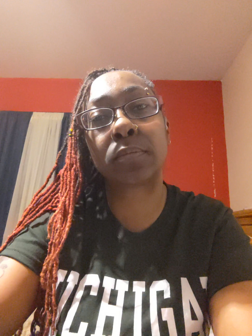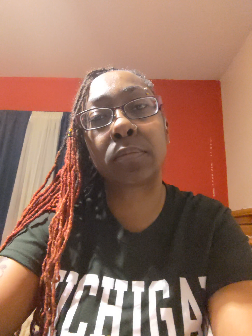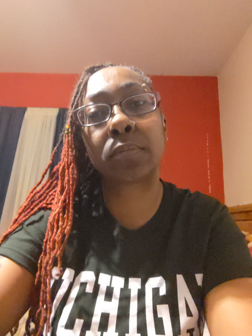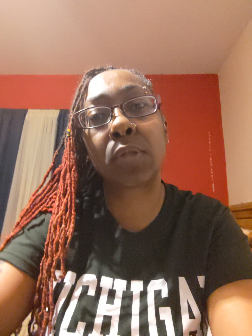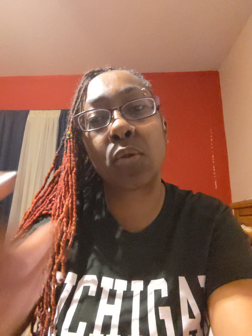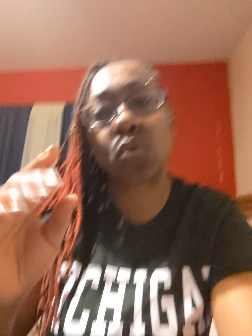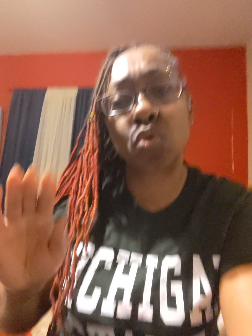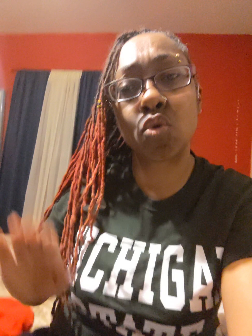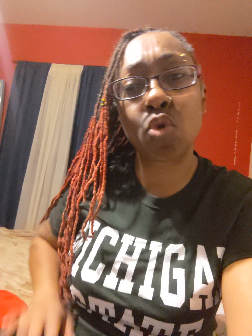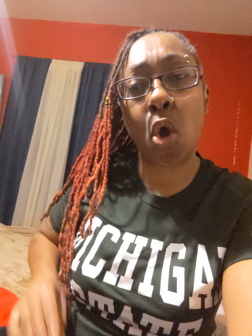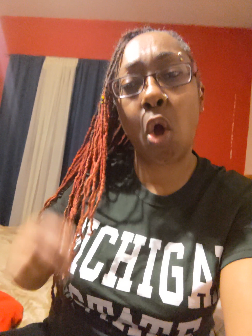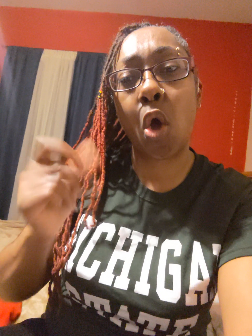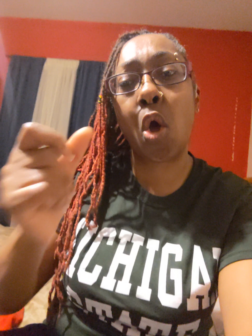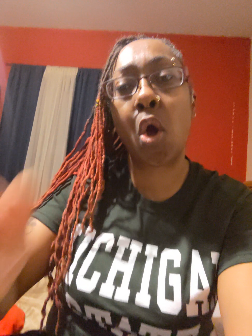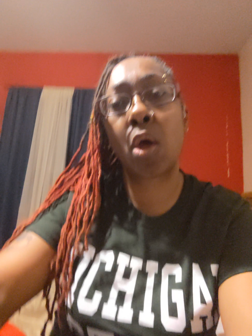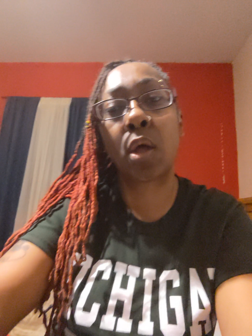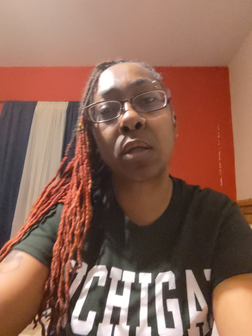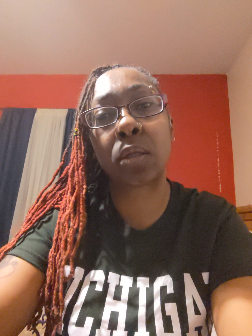dog